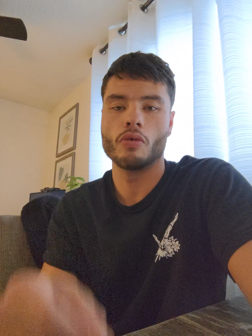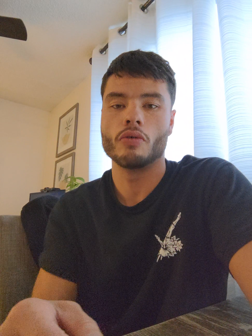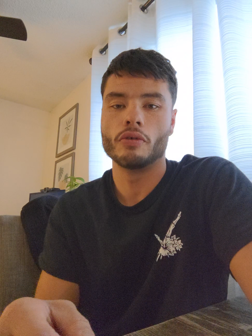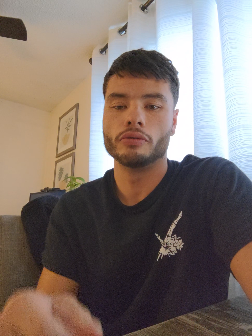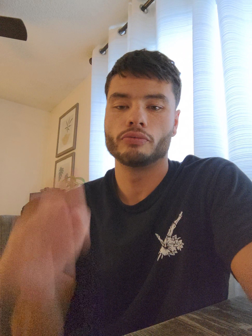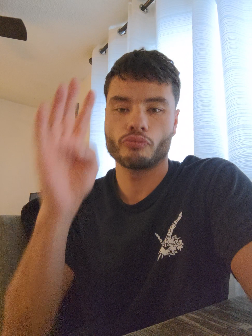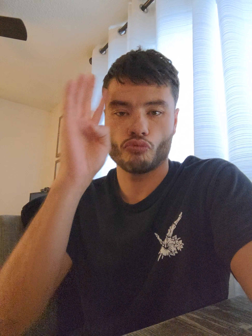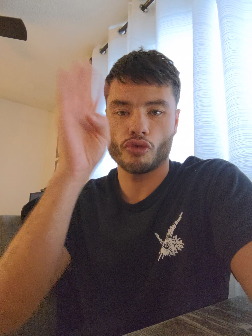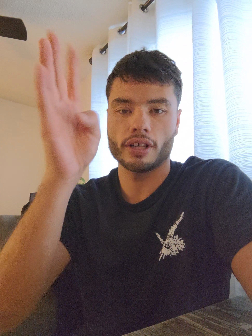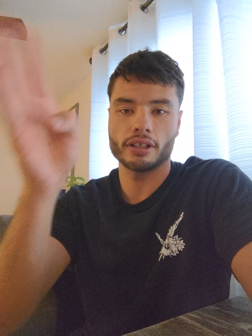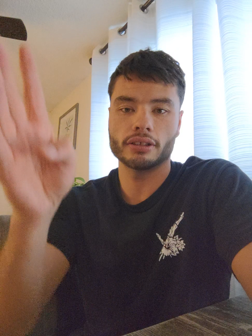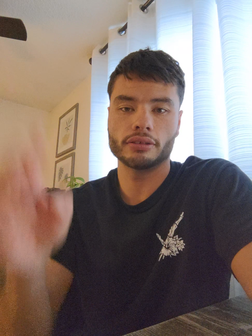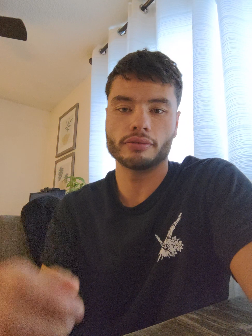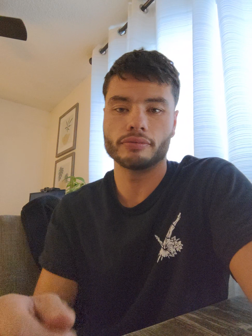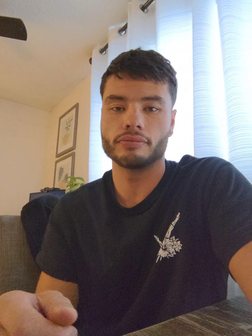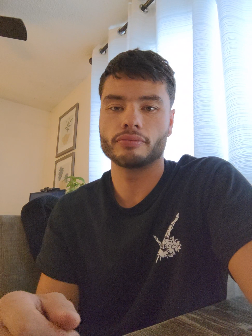pretend